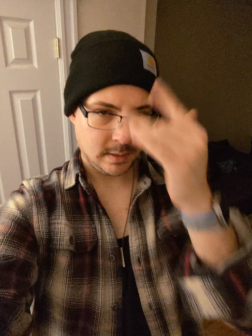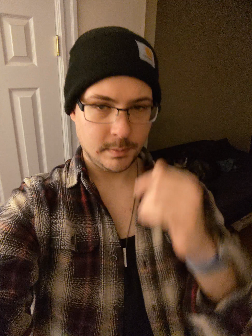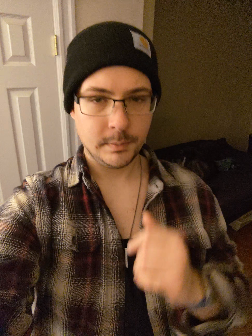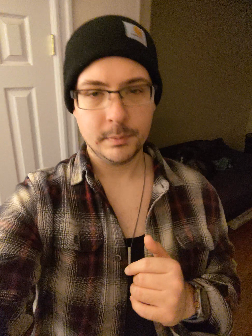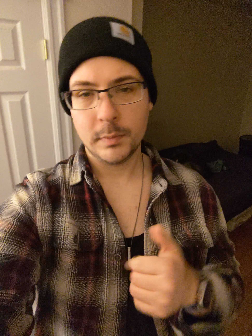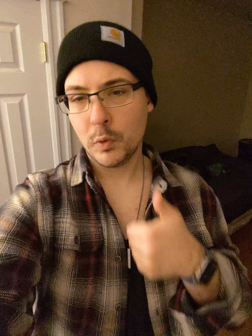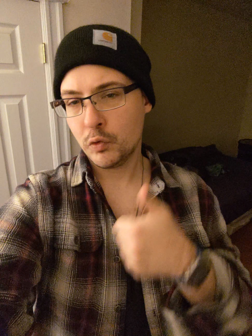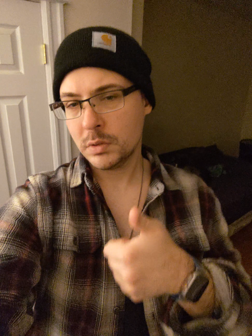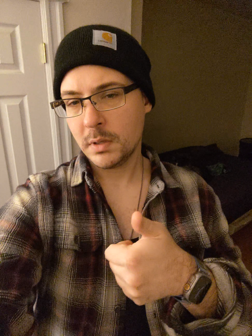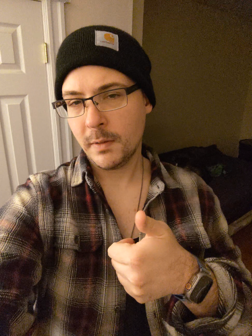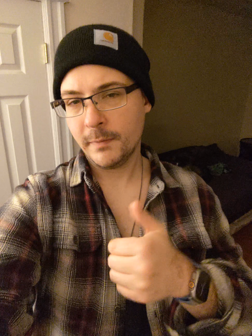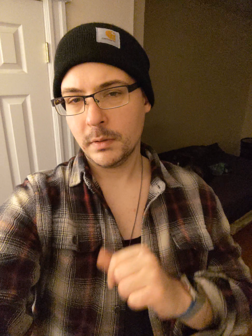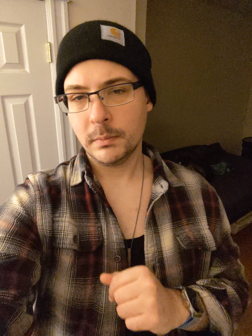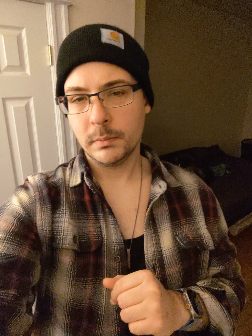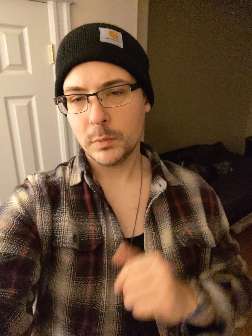yourself